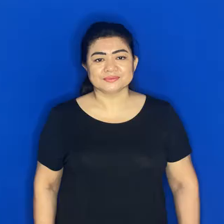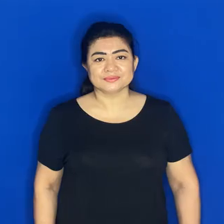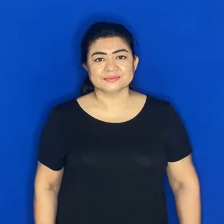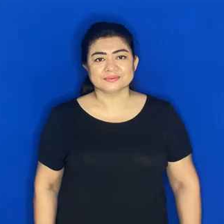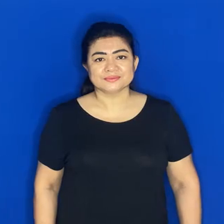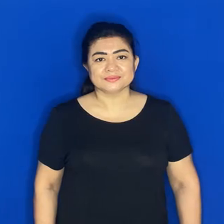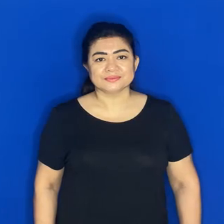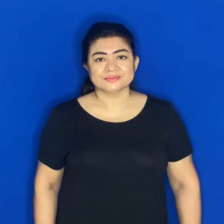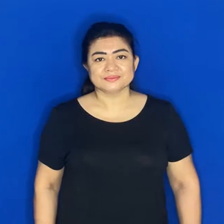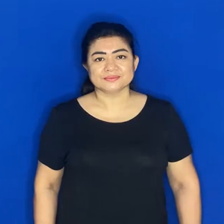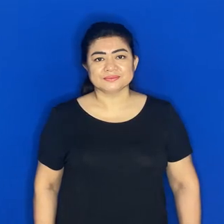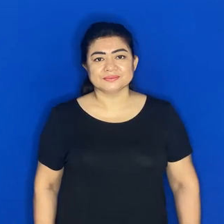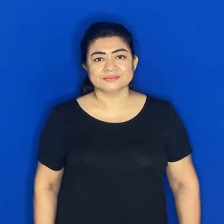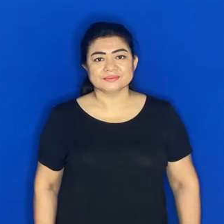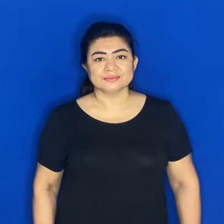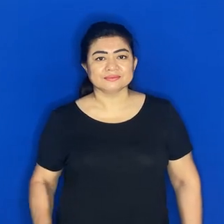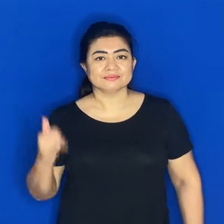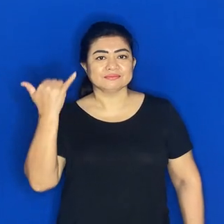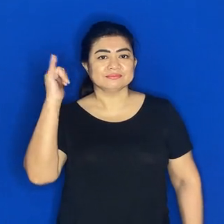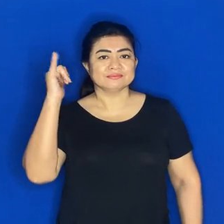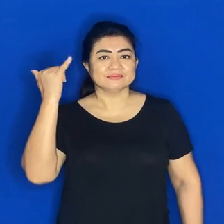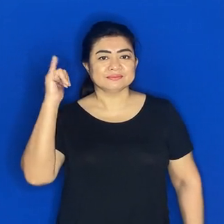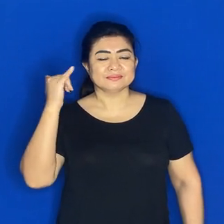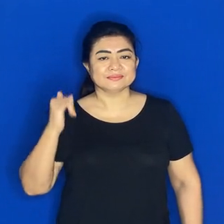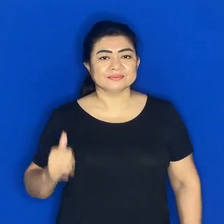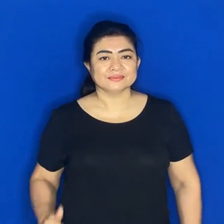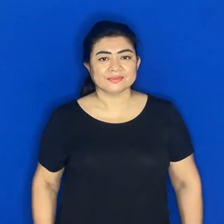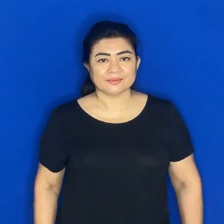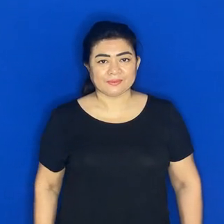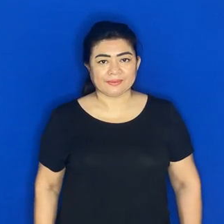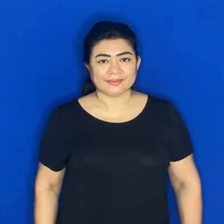yellow